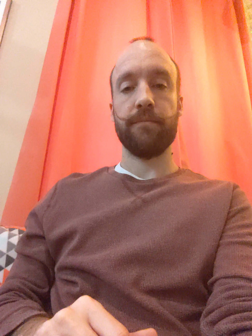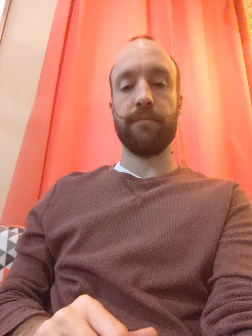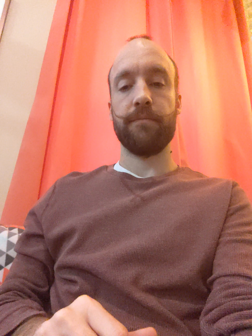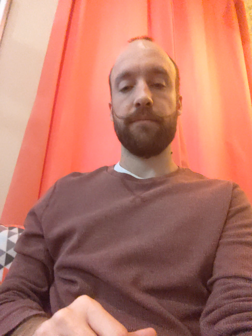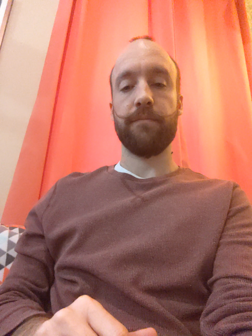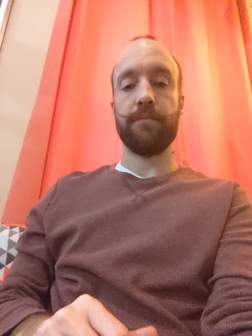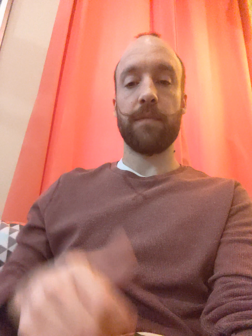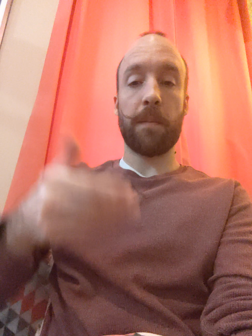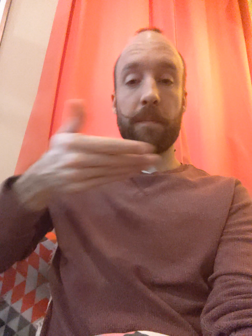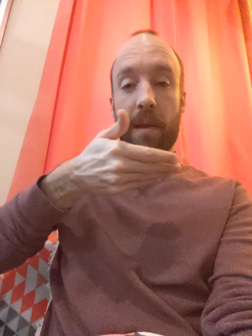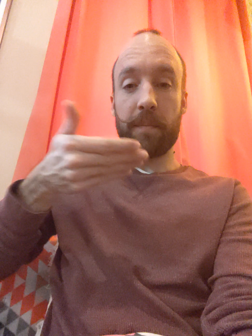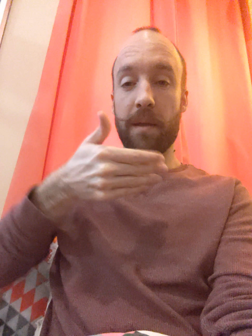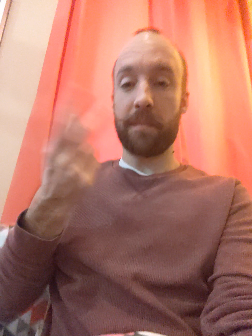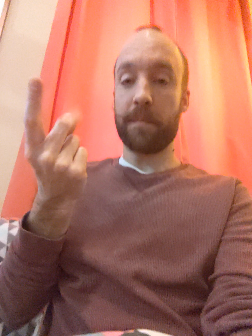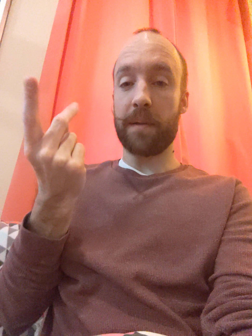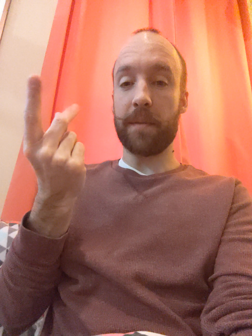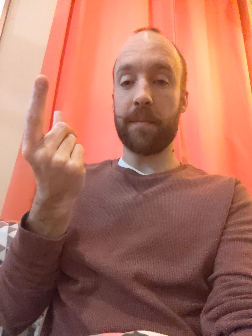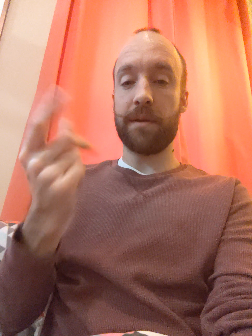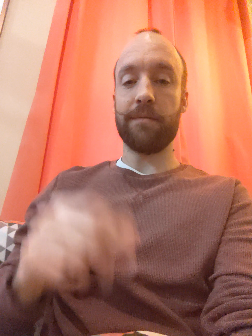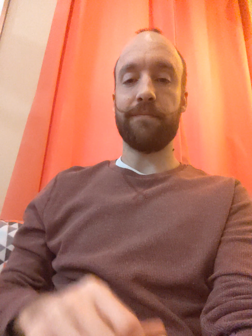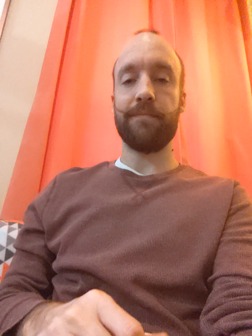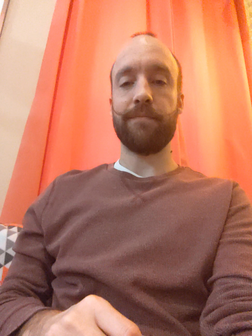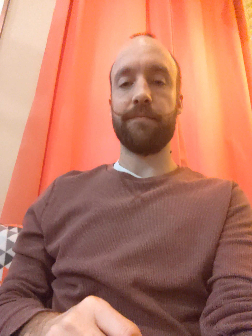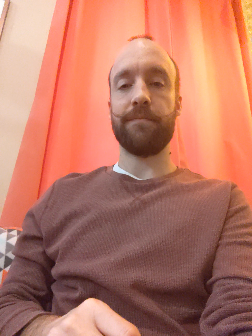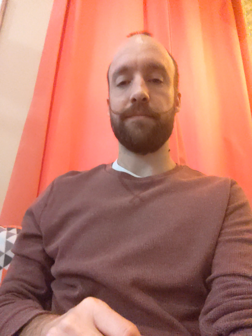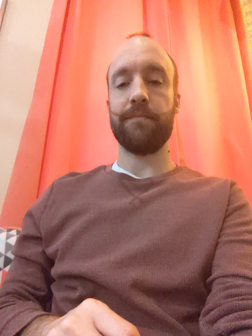puppy